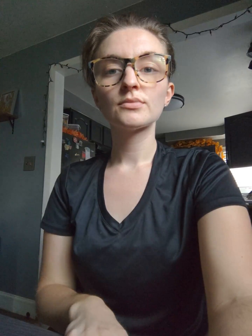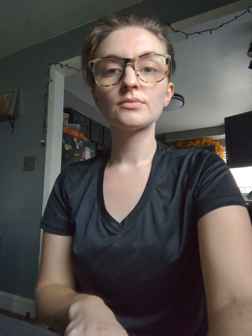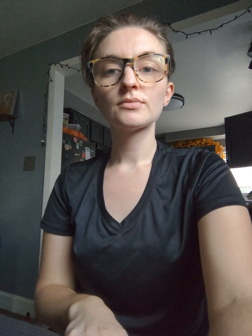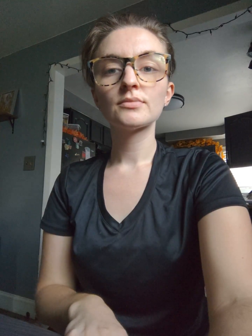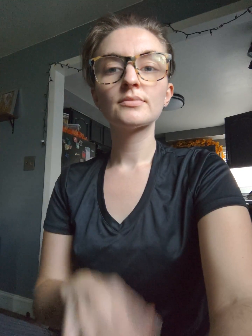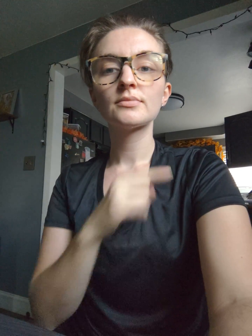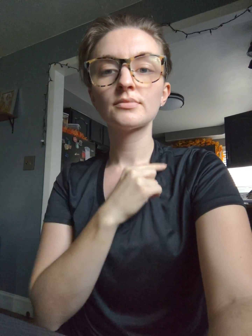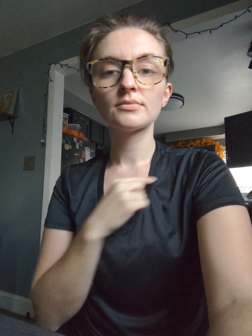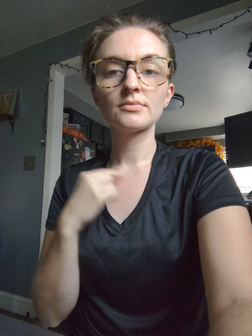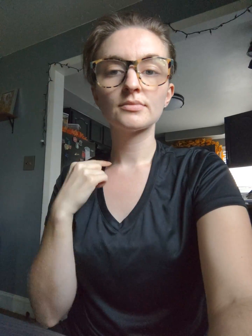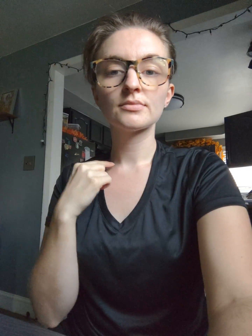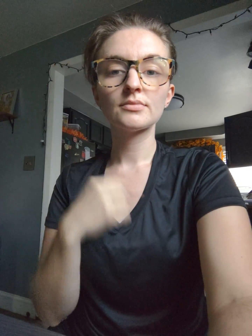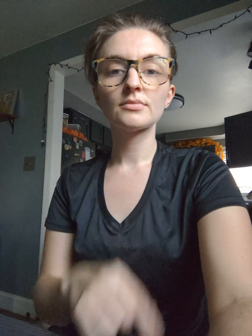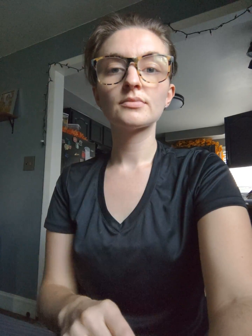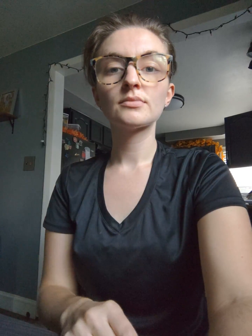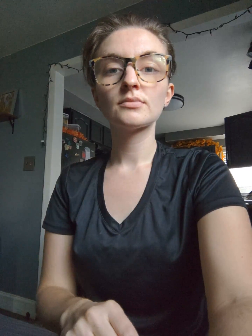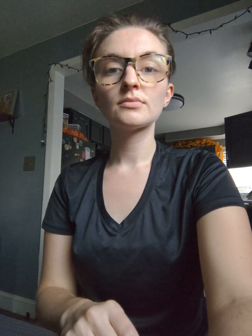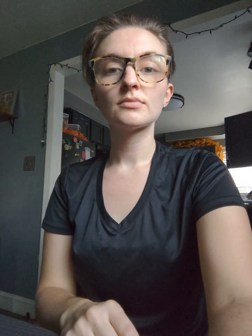necklace